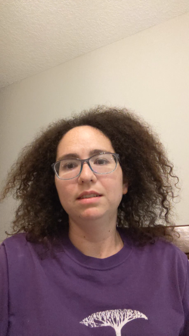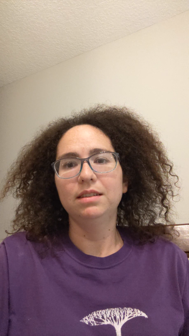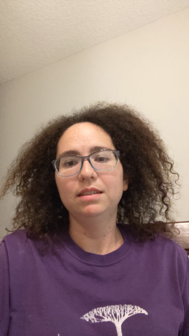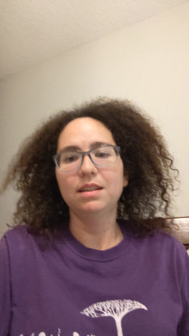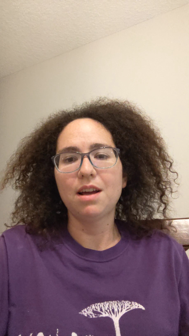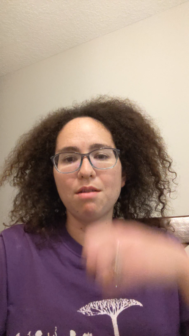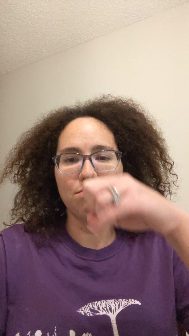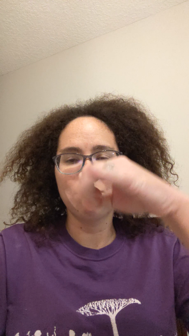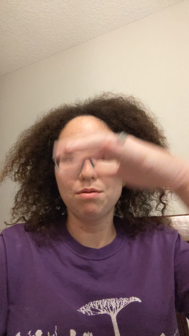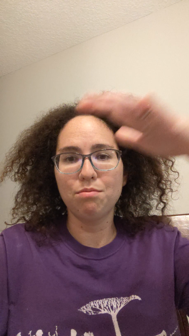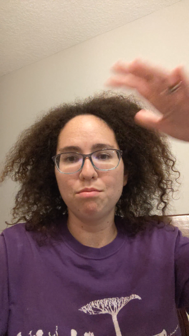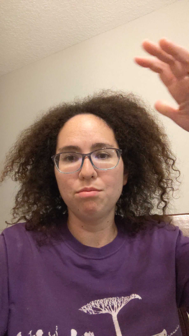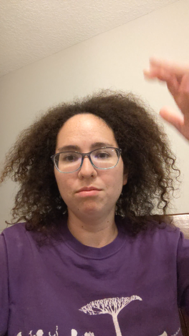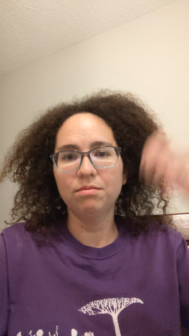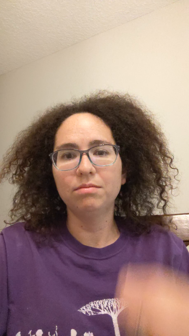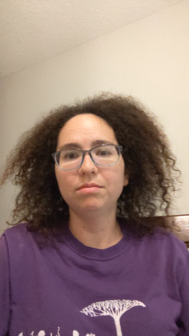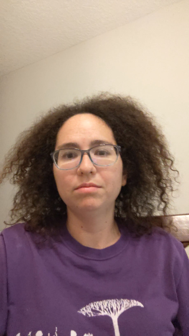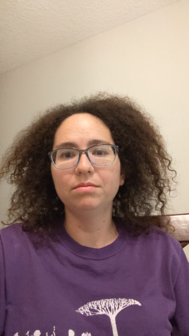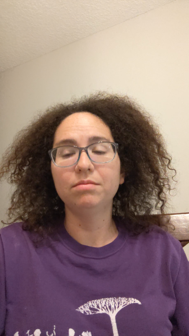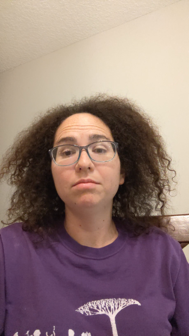bubbles